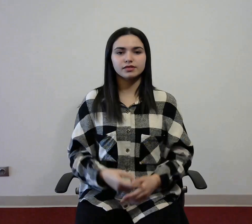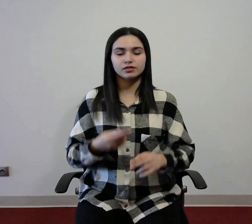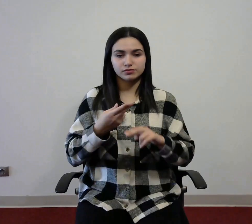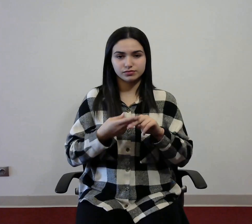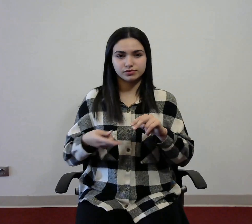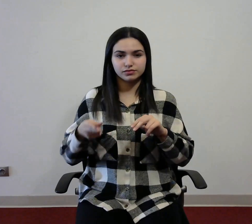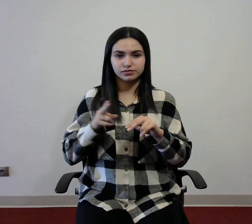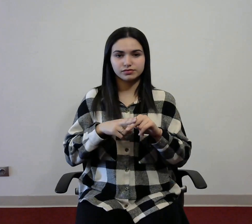bu